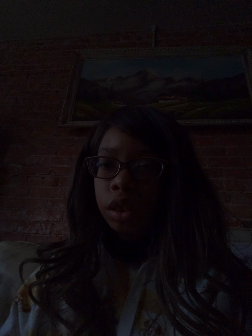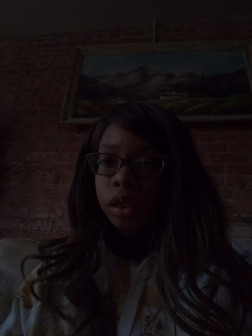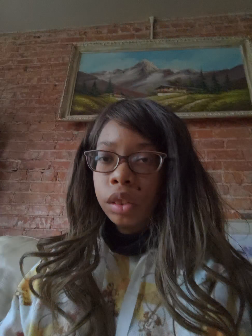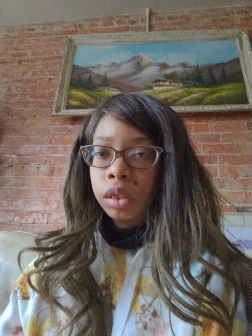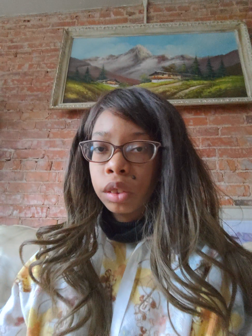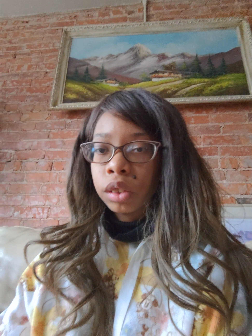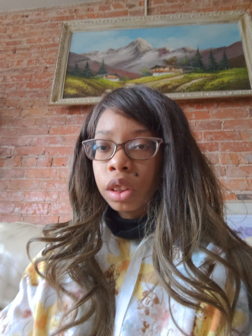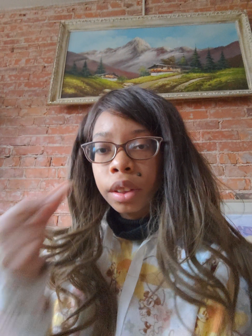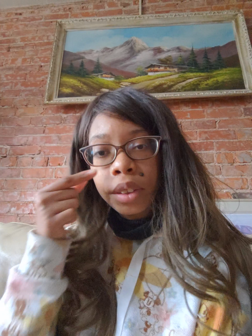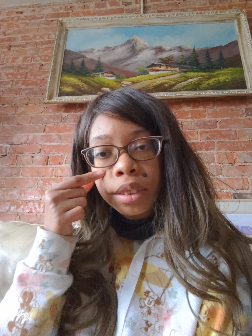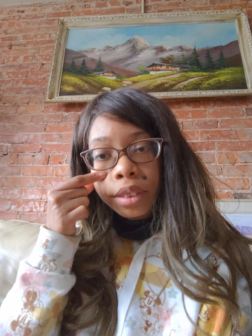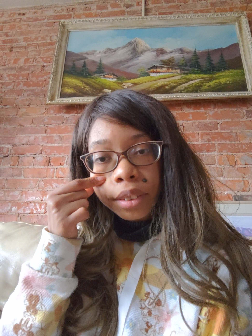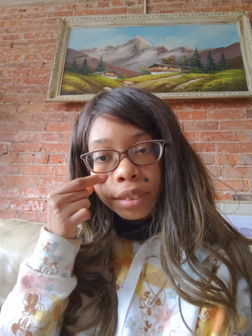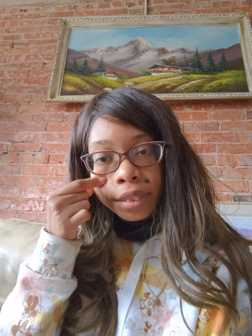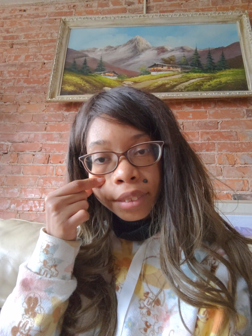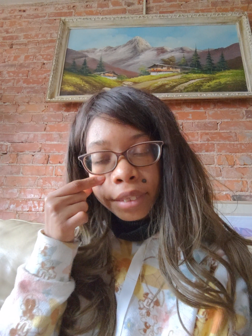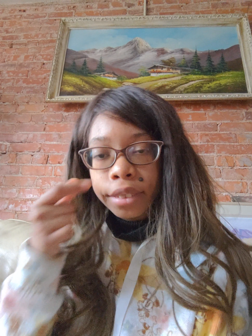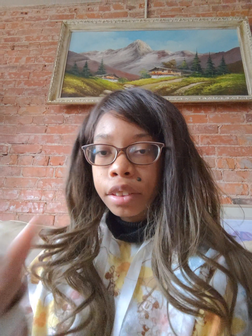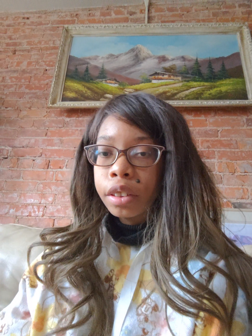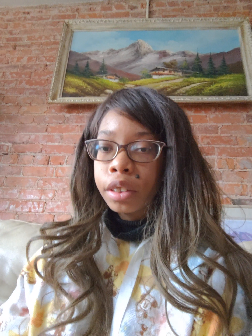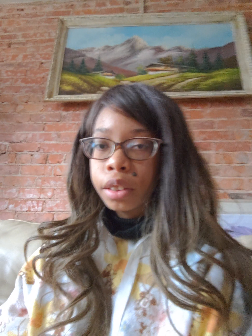cheek